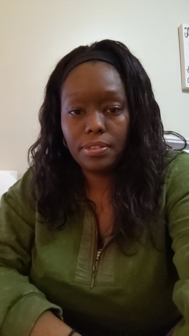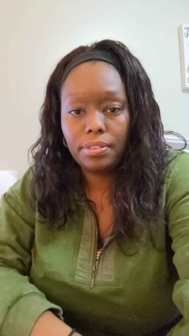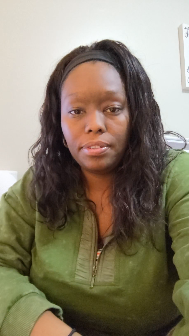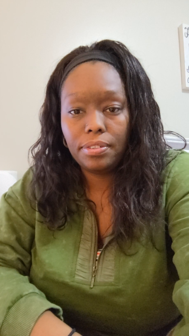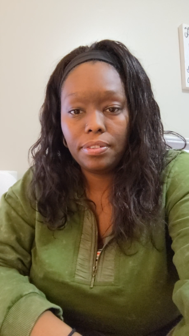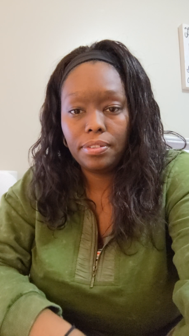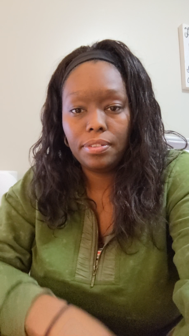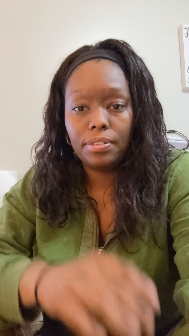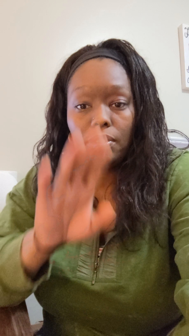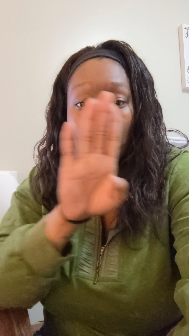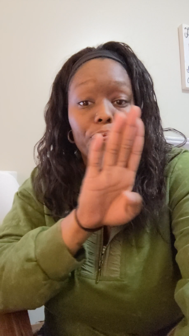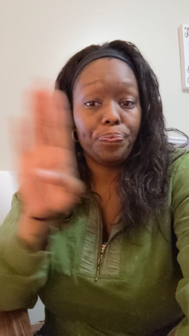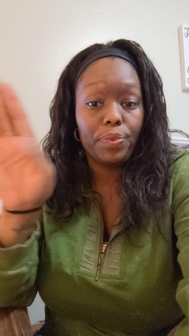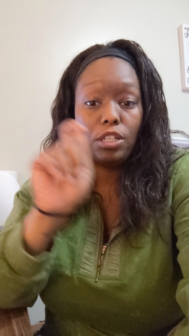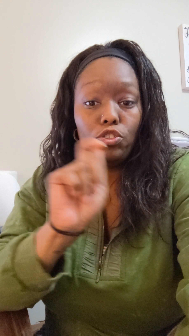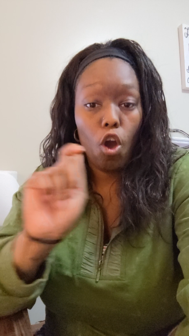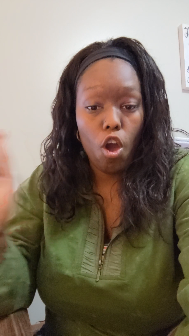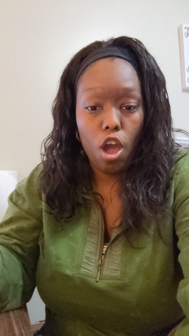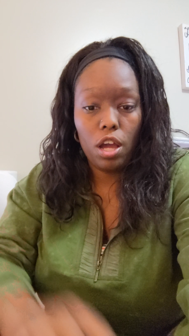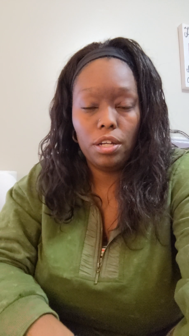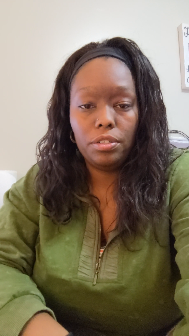chalk